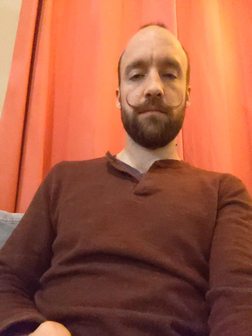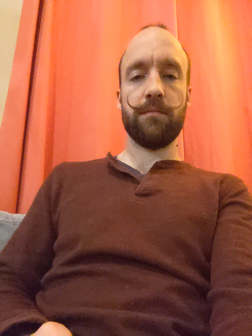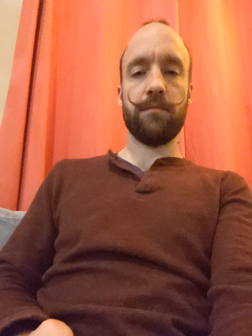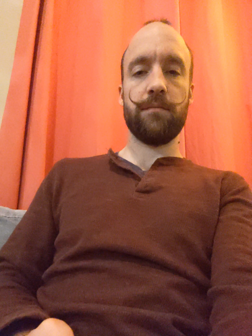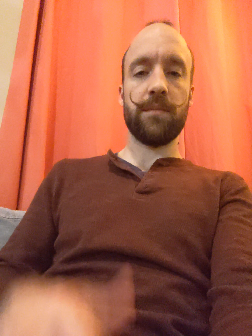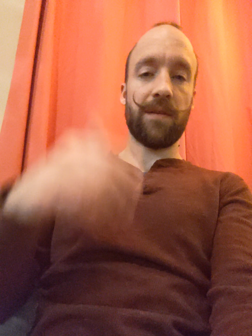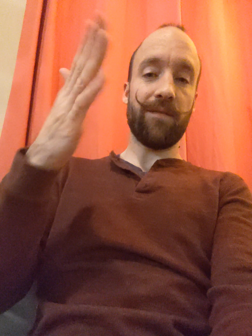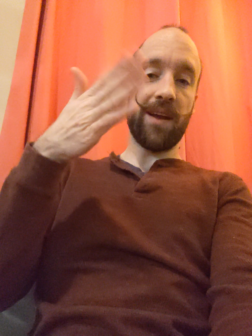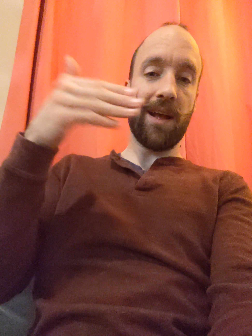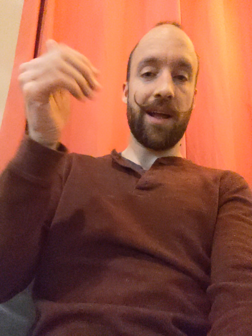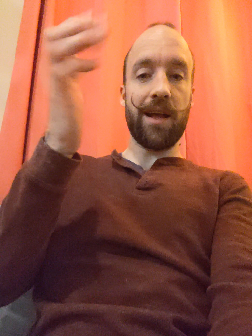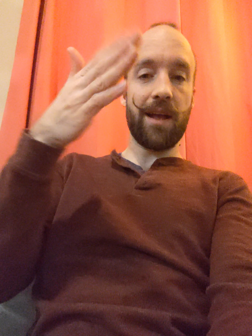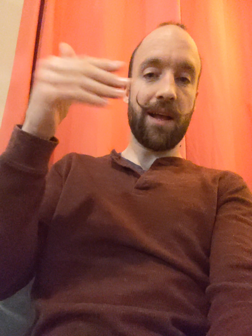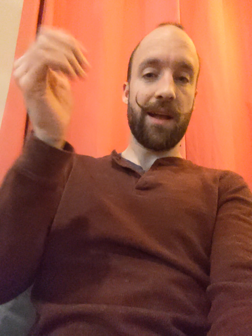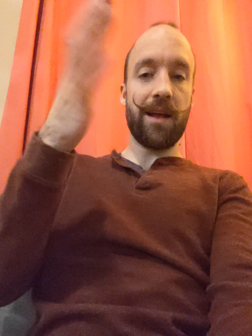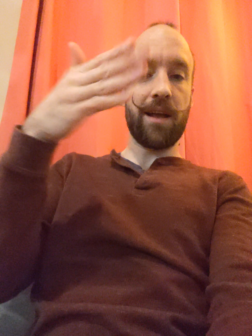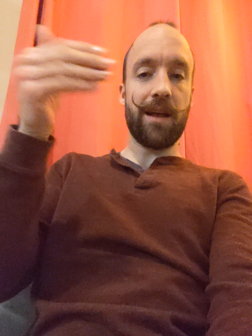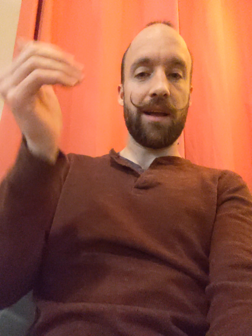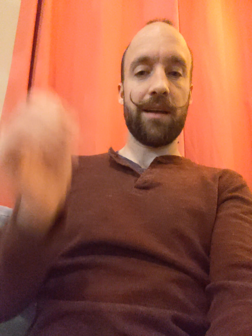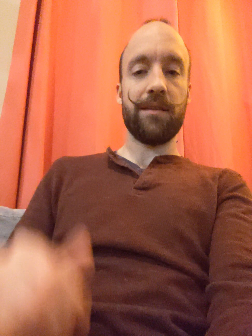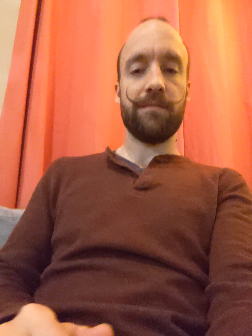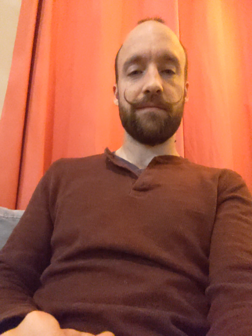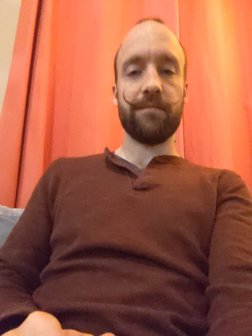flag